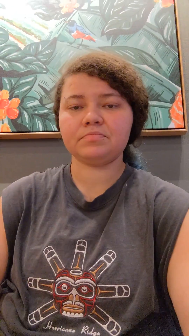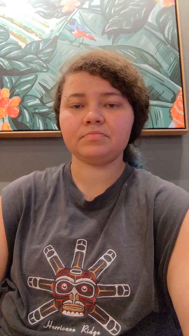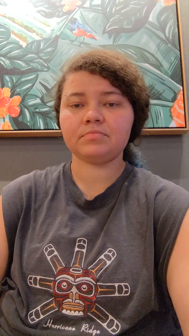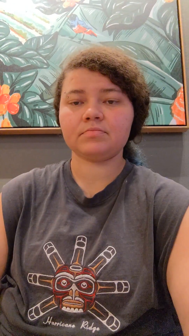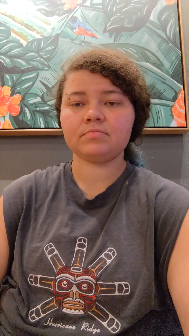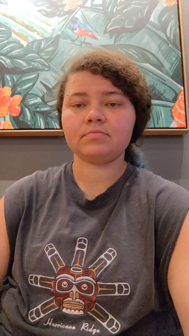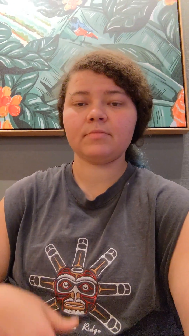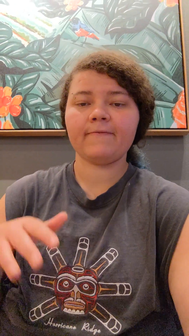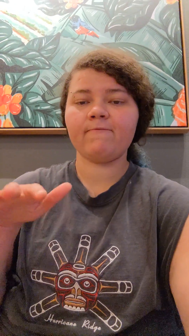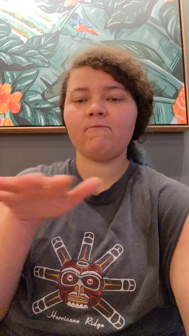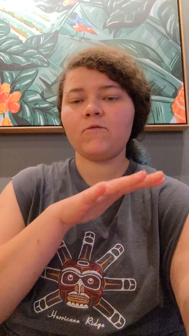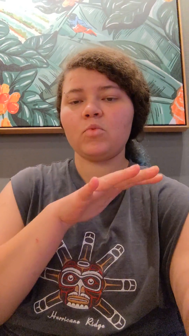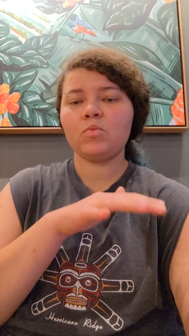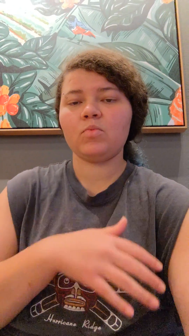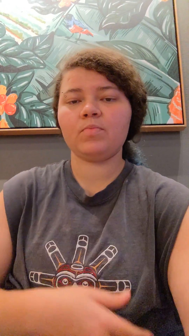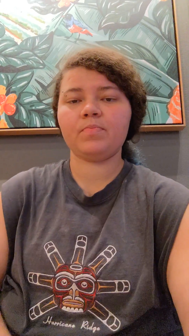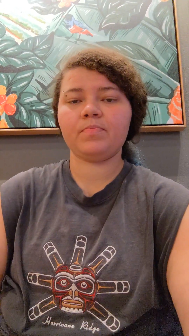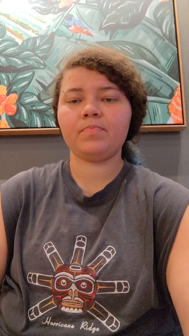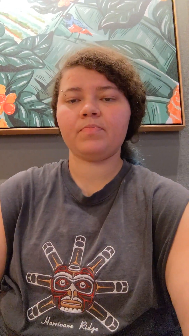full